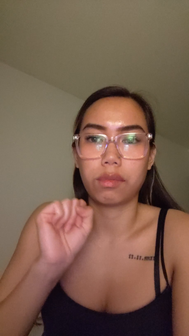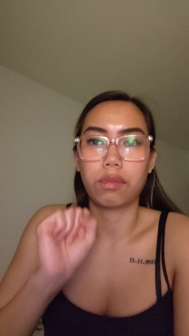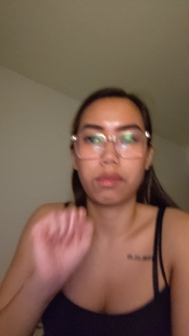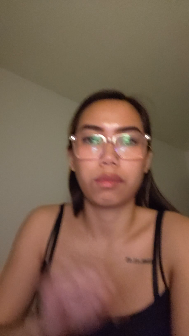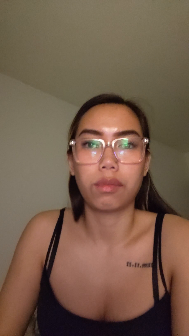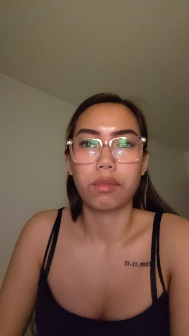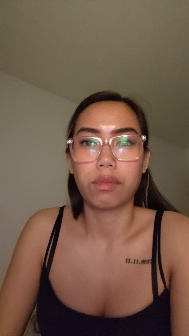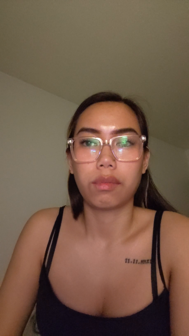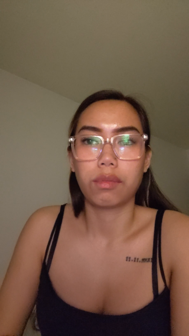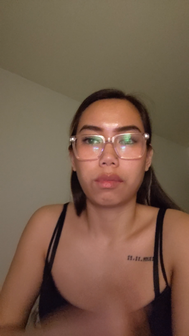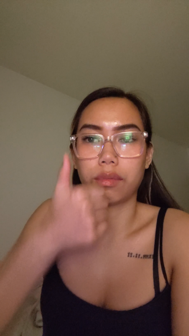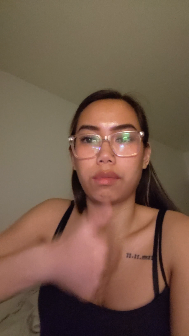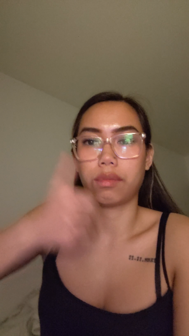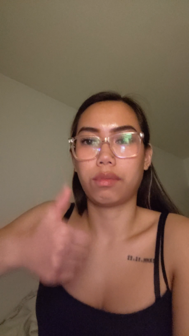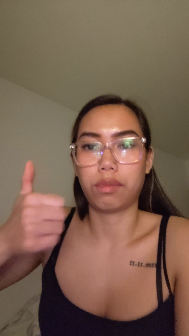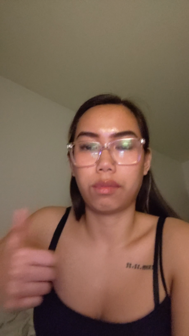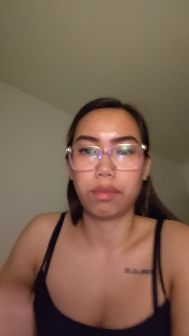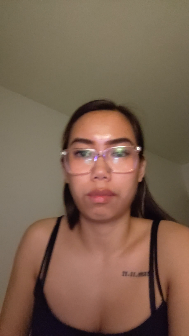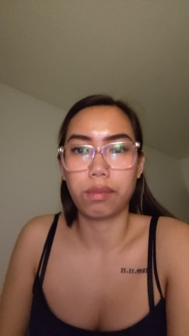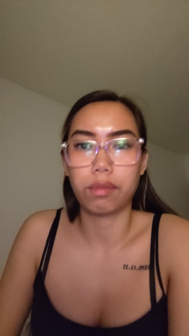each